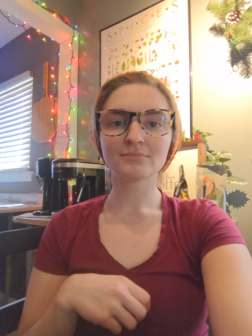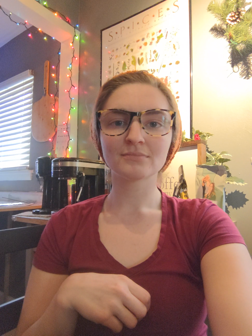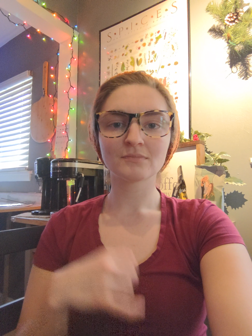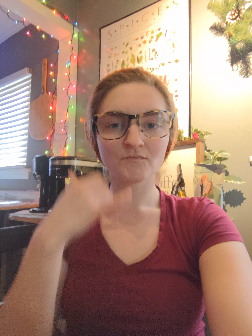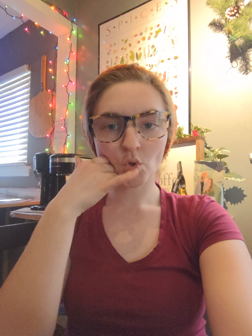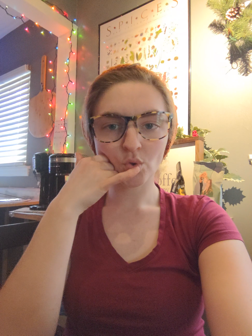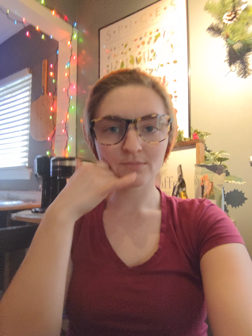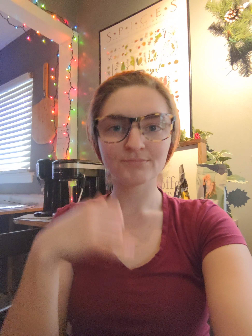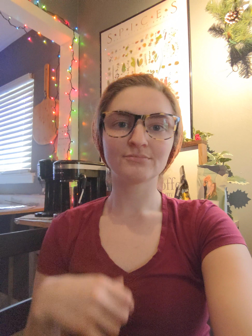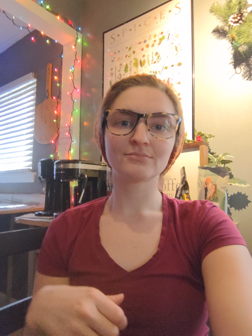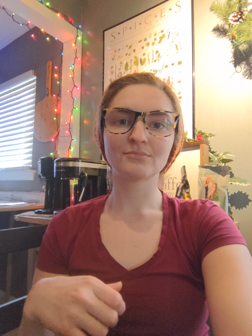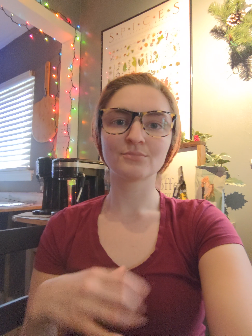call on the phone